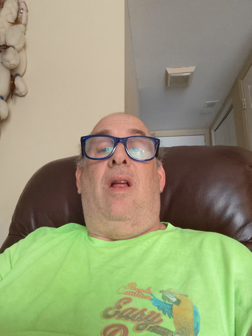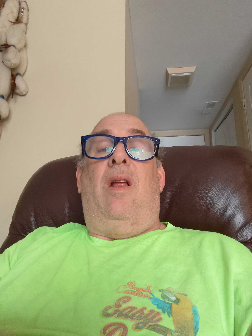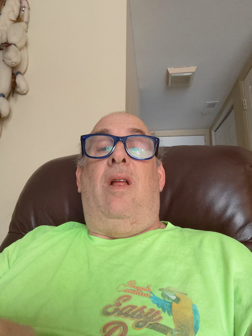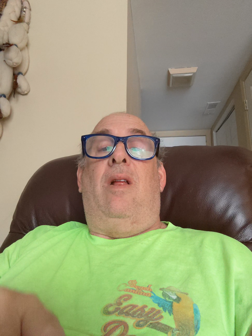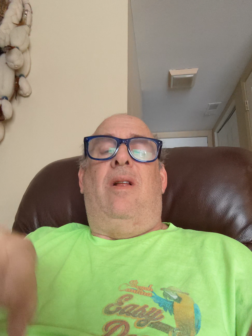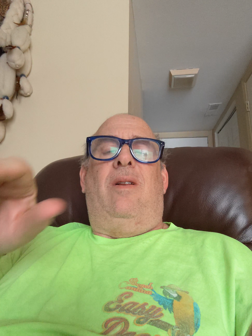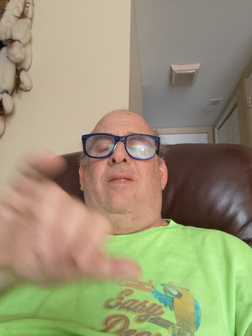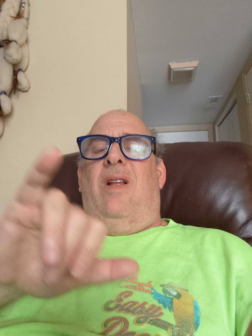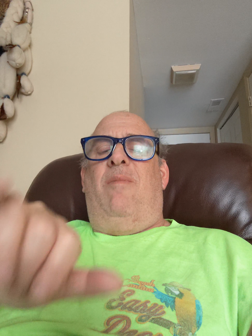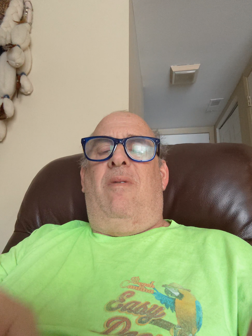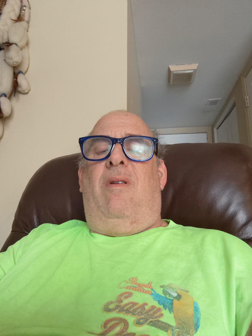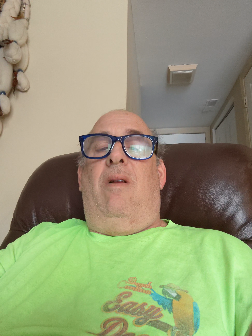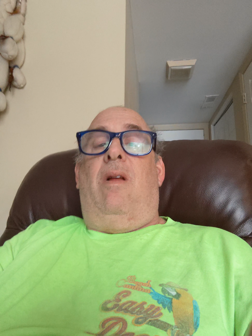same